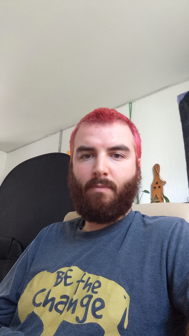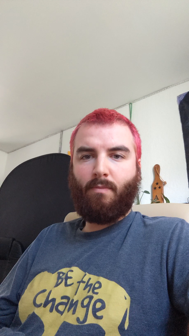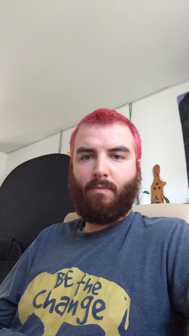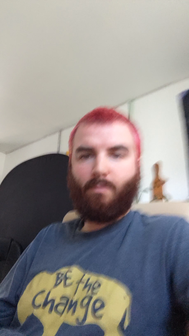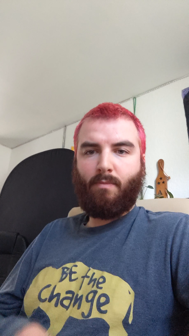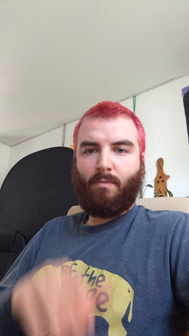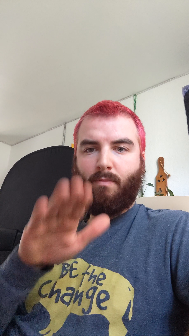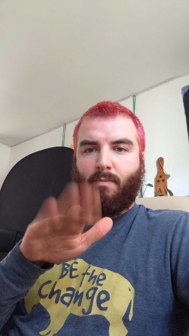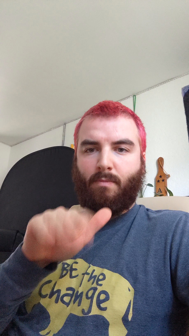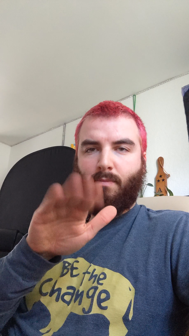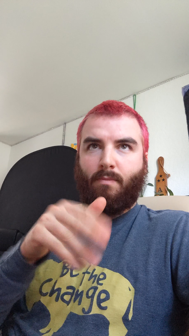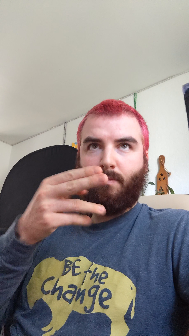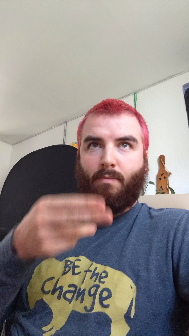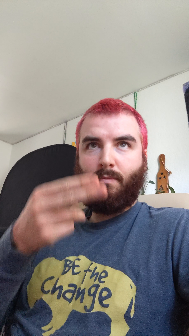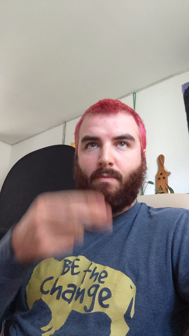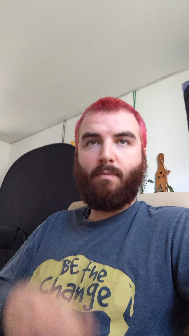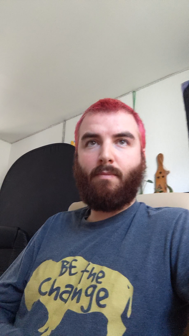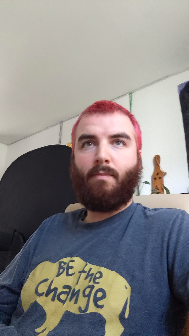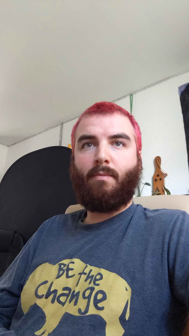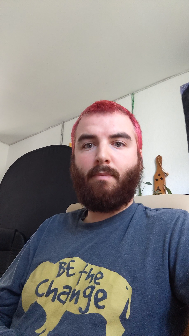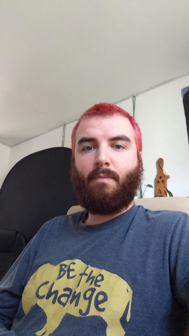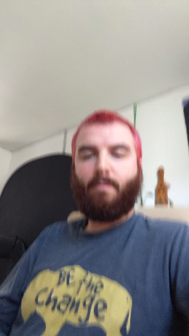pet's name